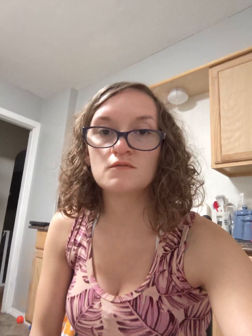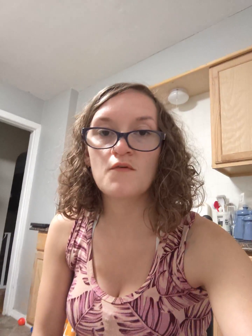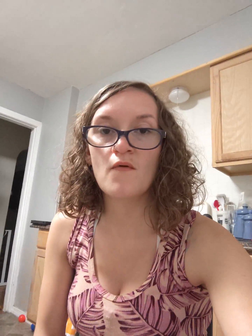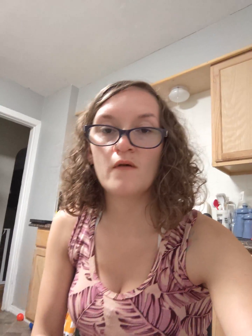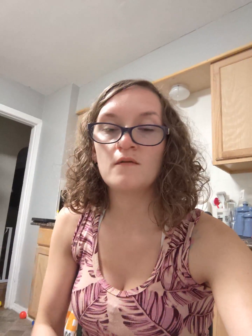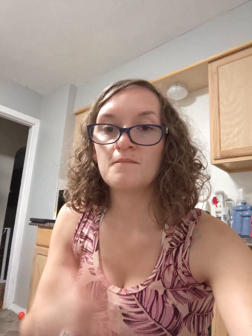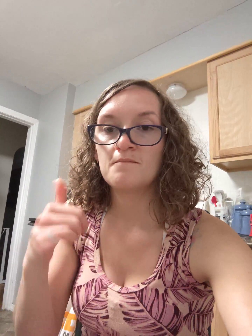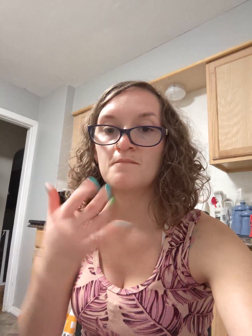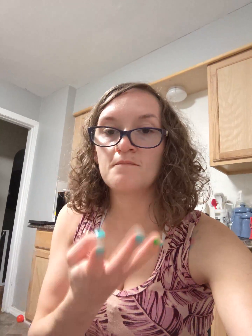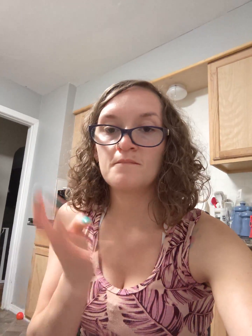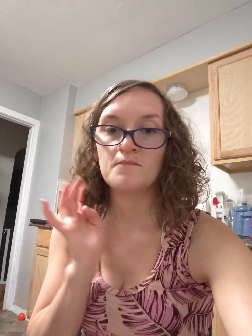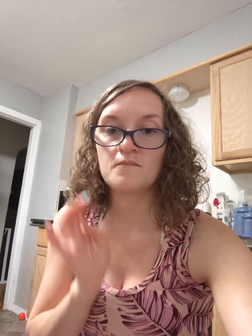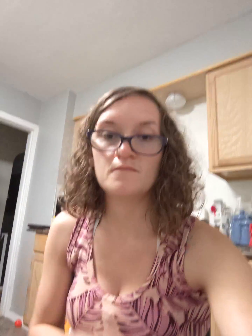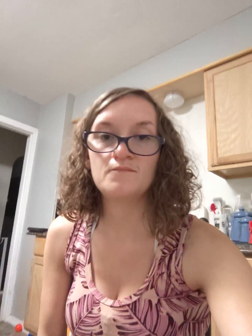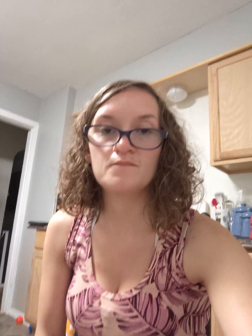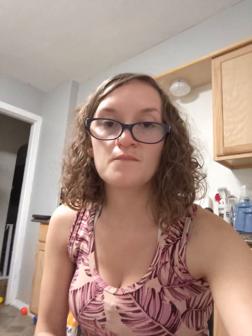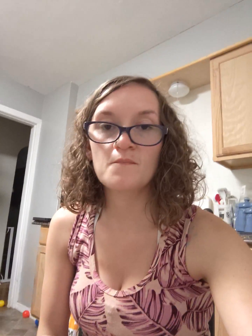playpen